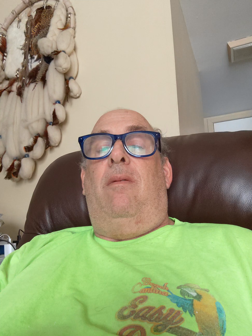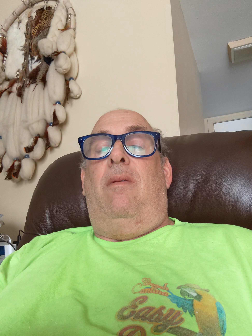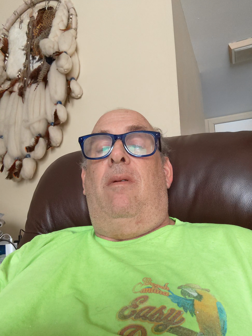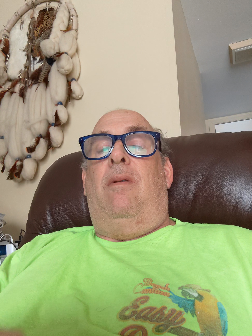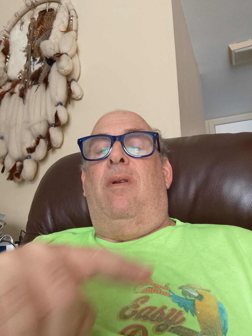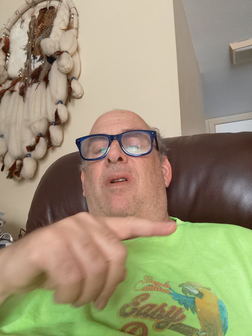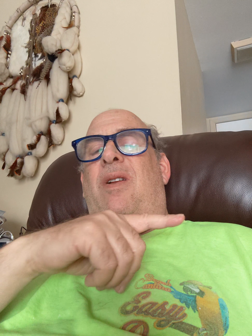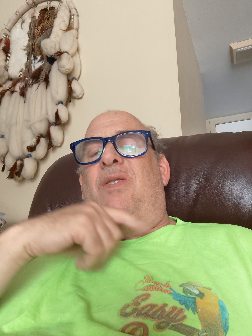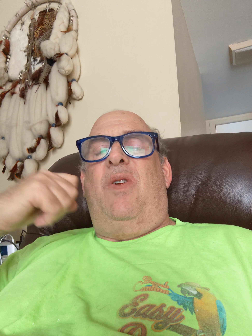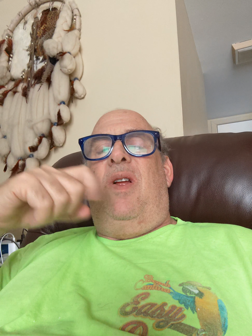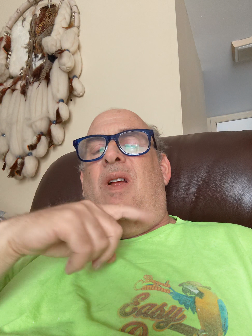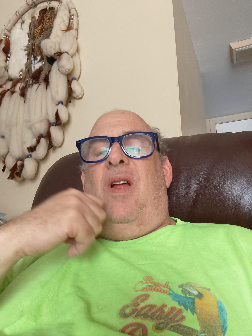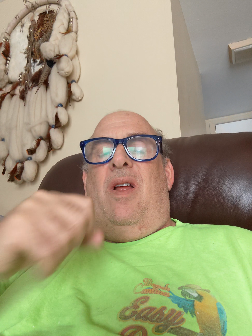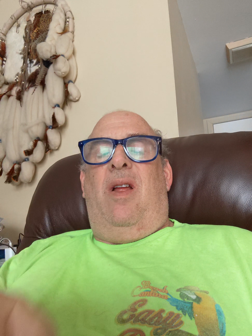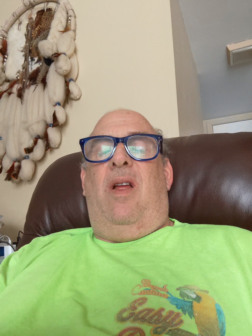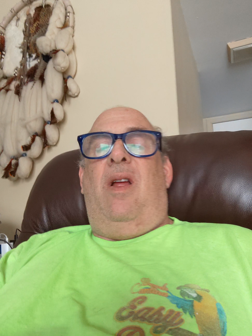dryer